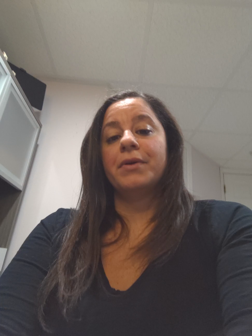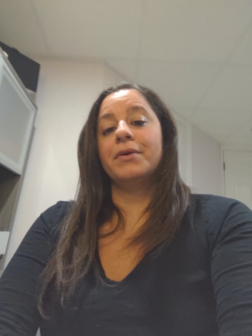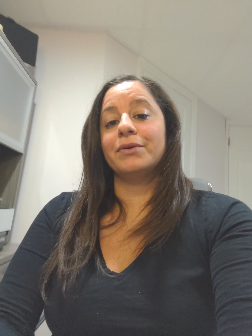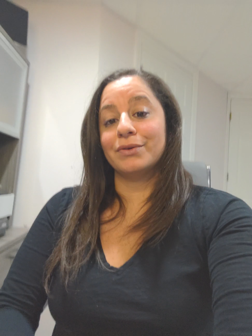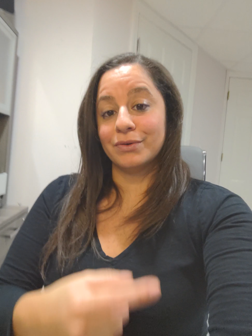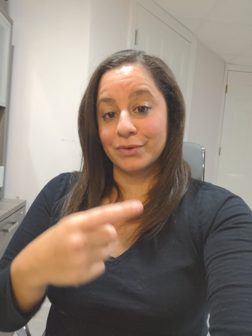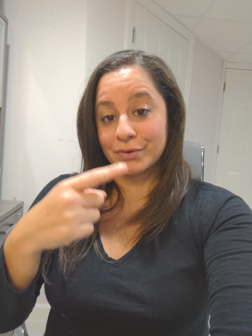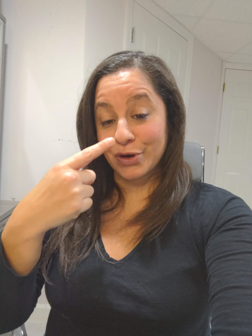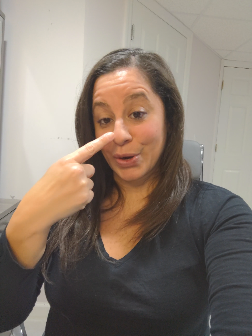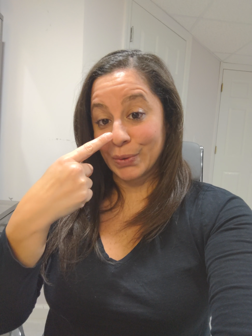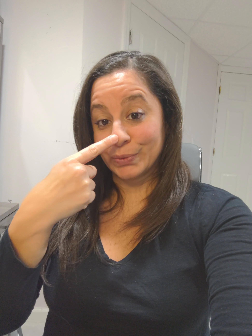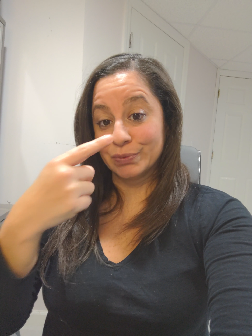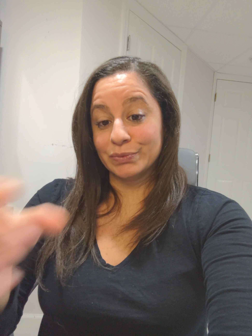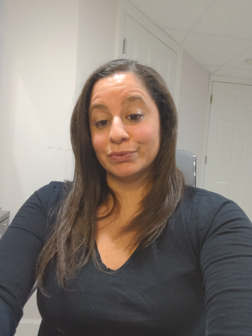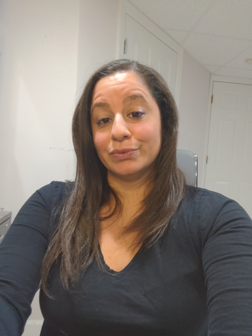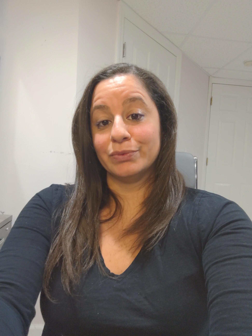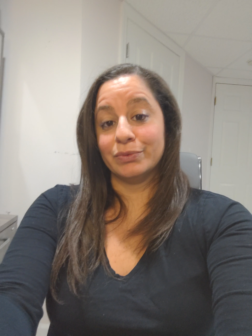nose